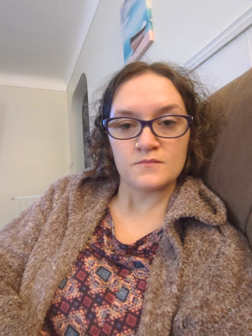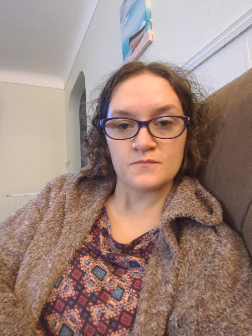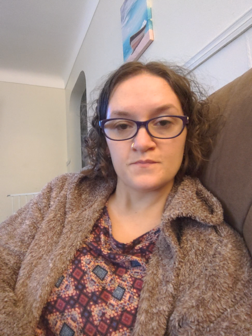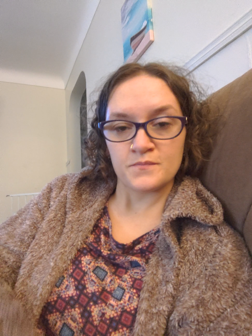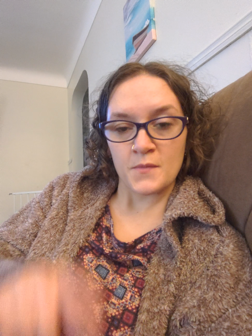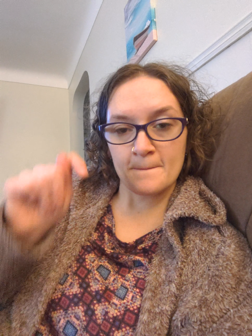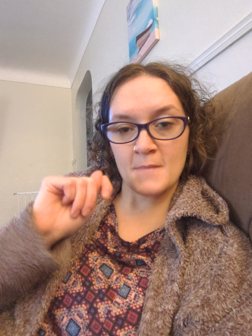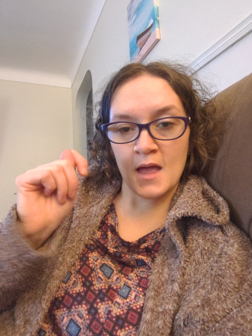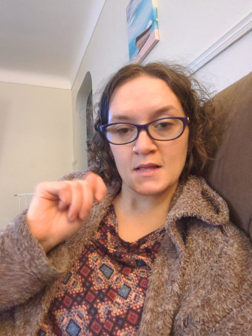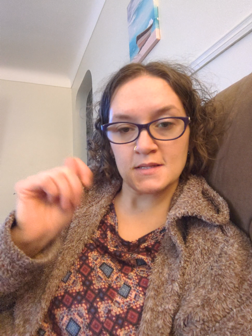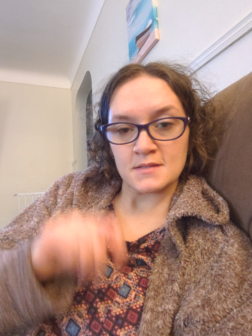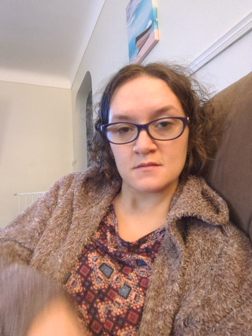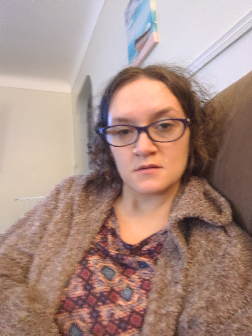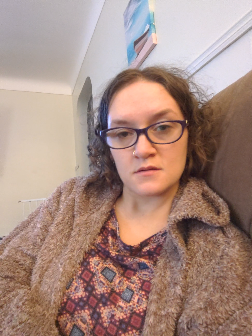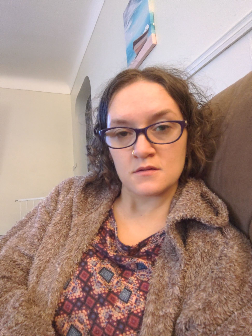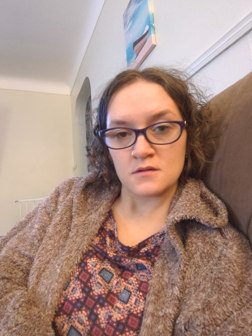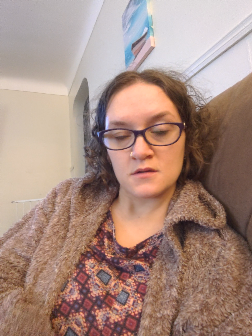potty